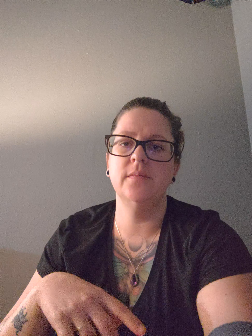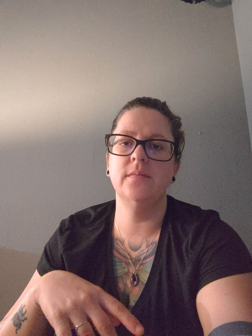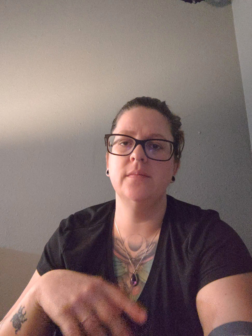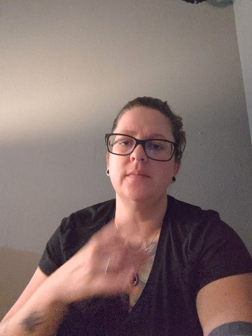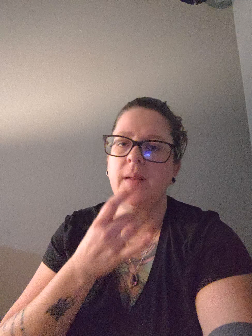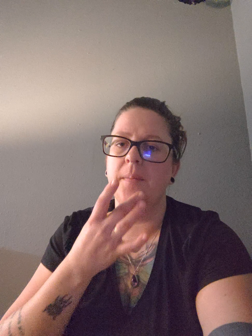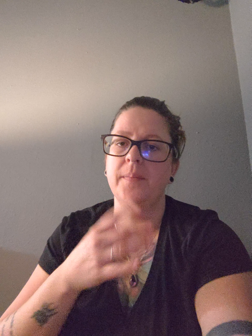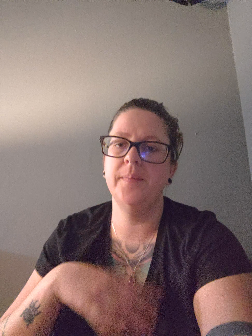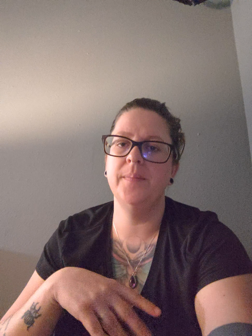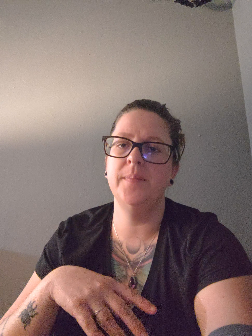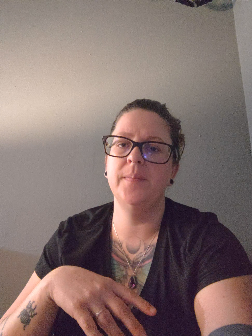lamp